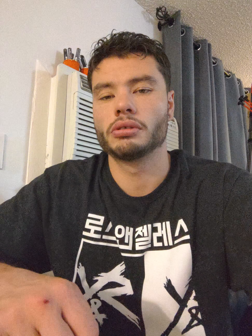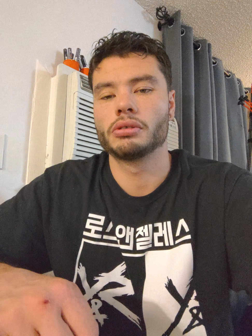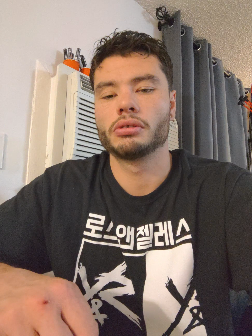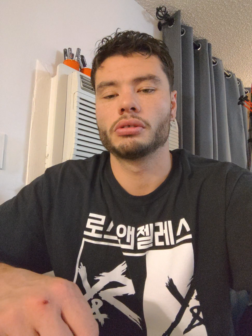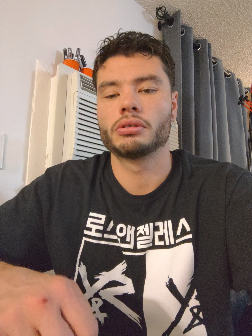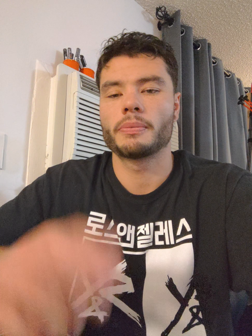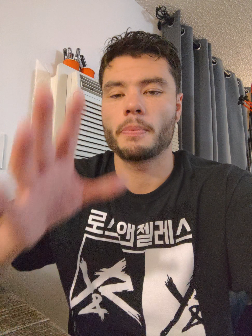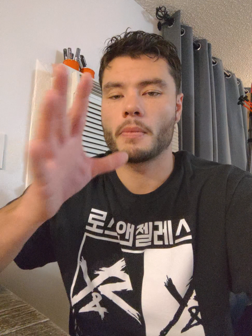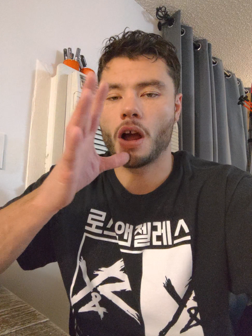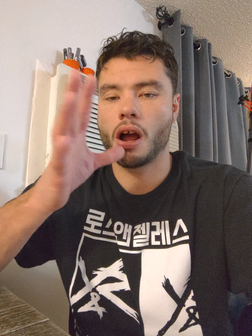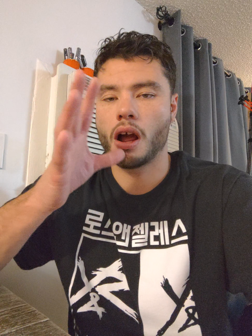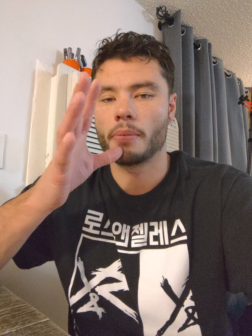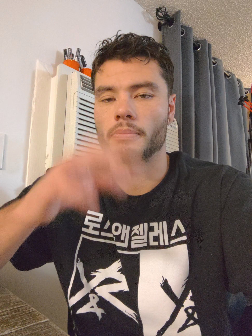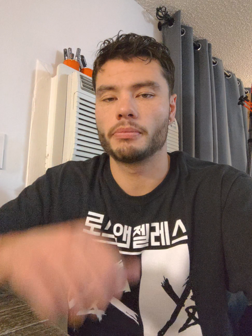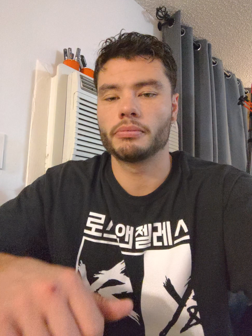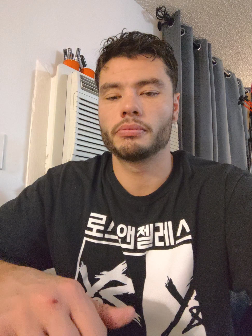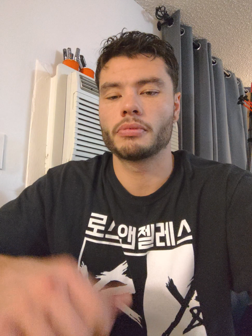mom